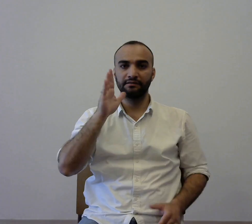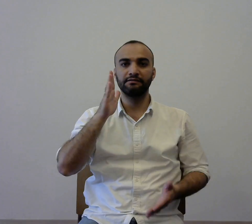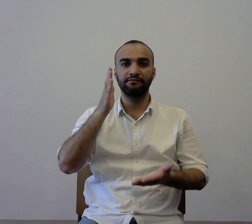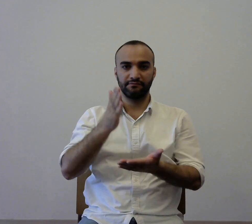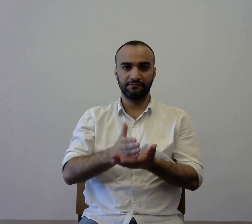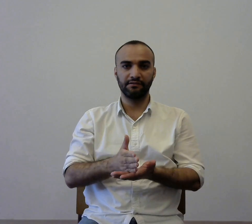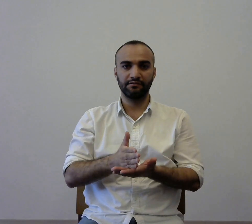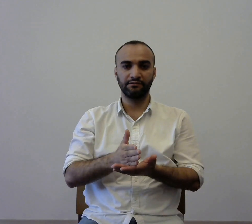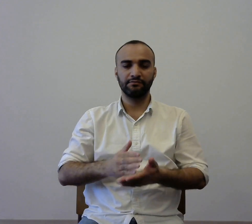var